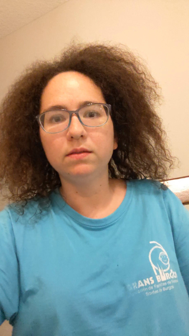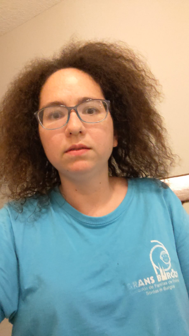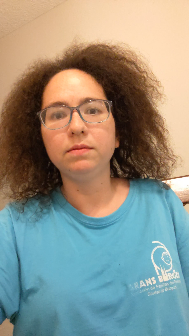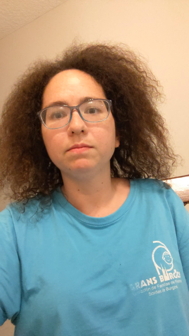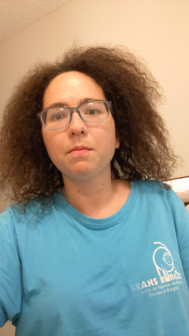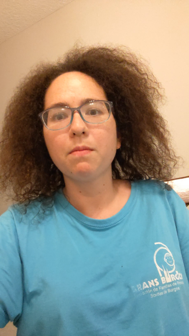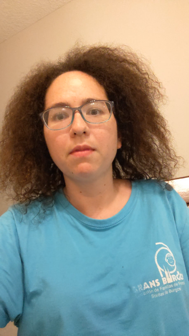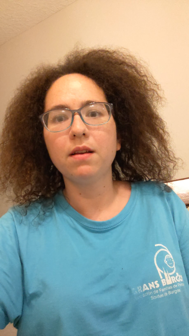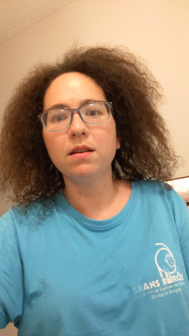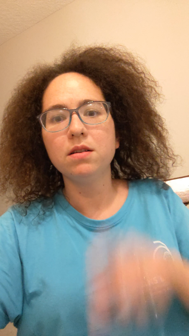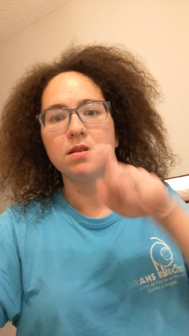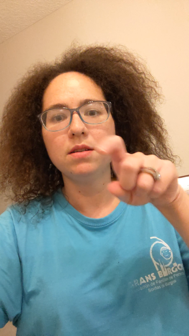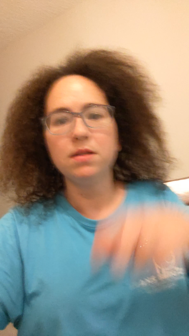should